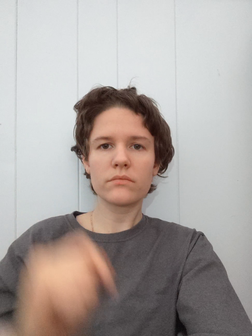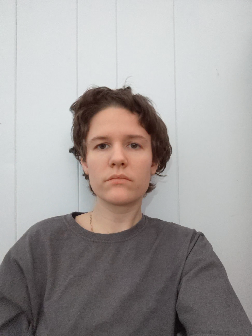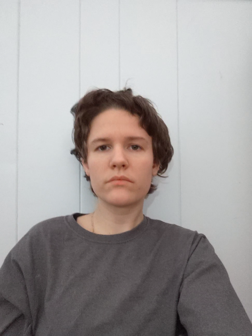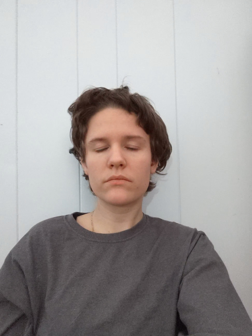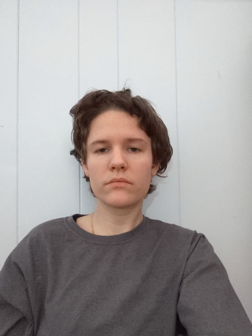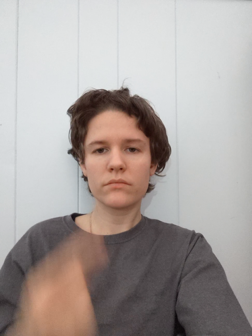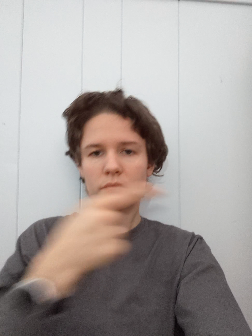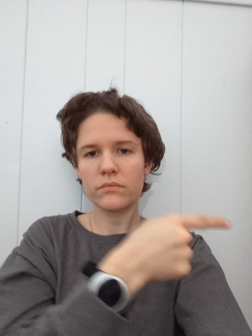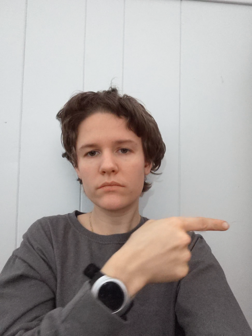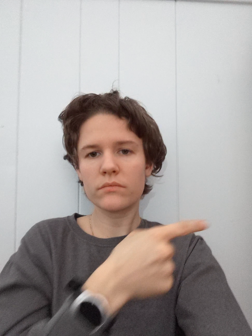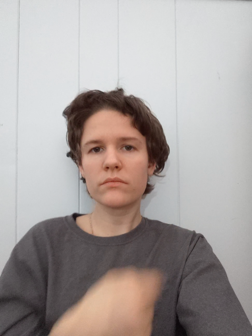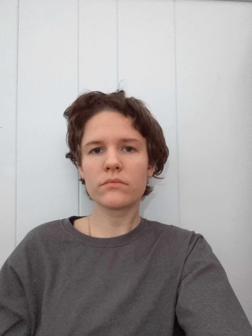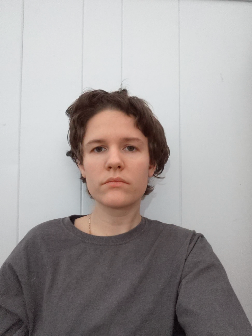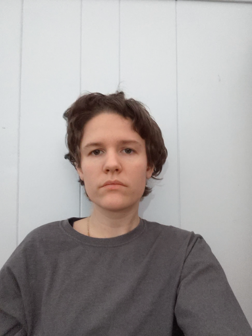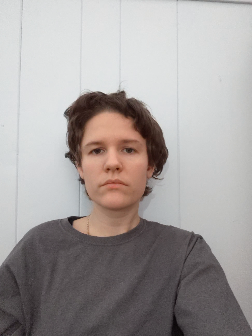he/she/it